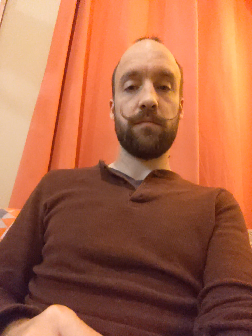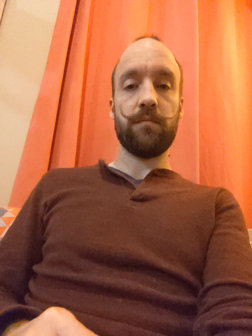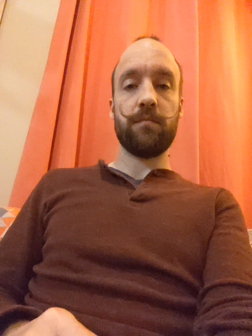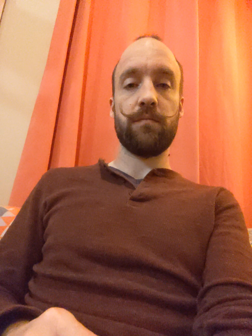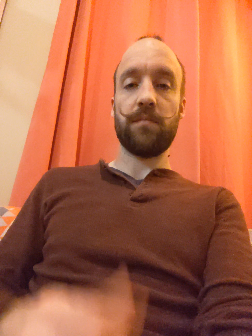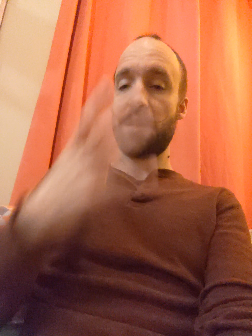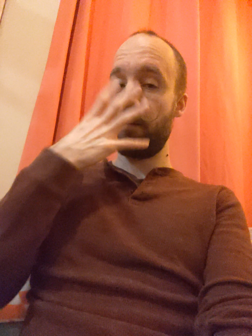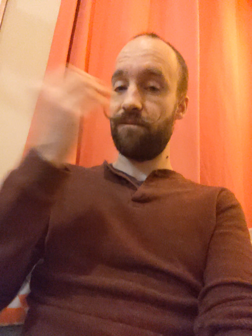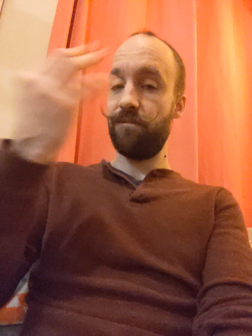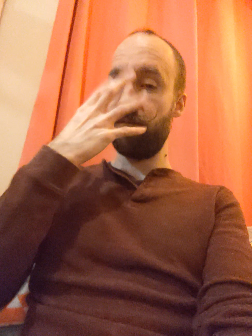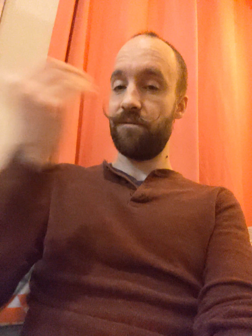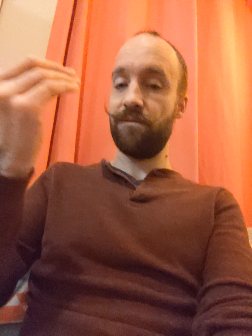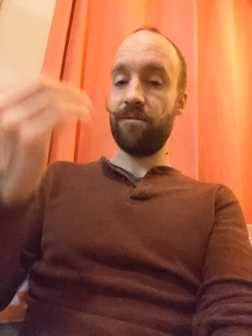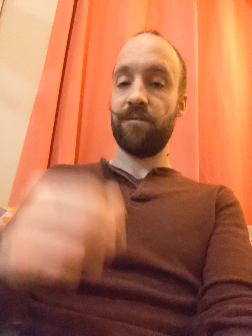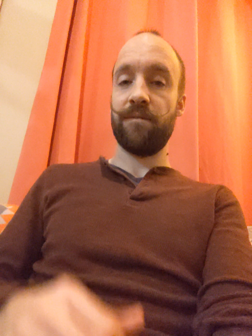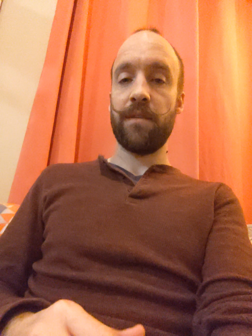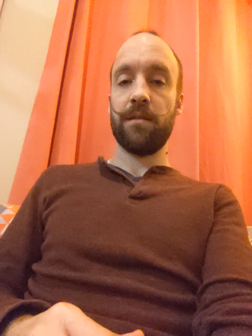wolf